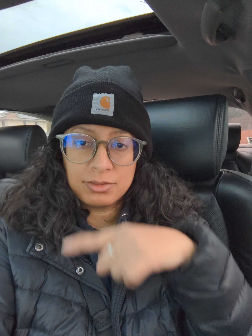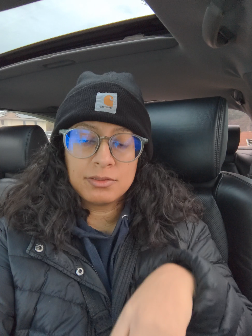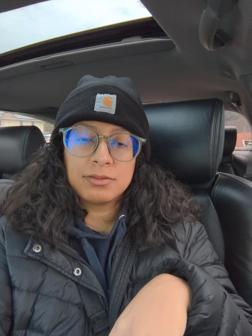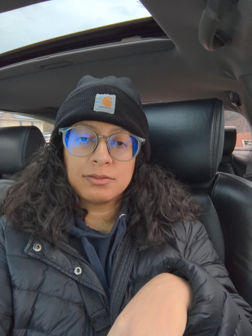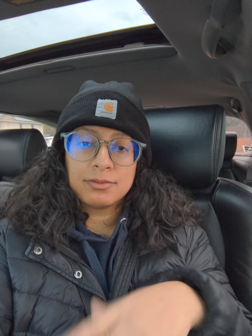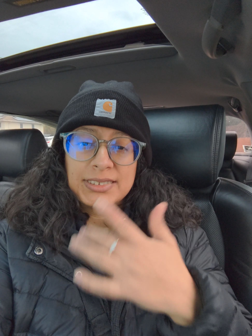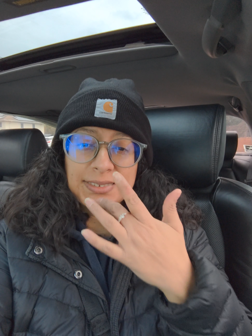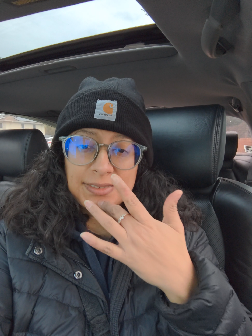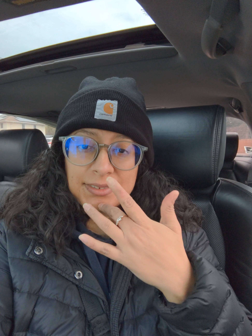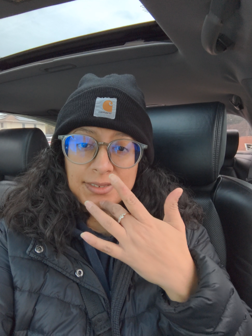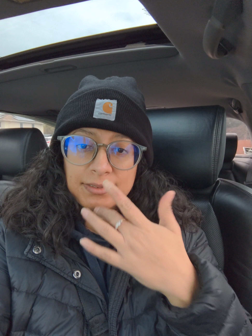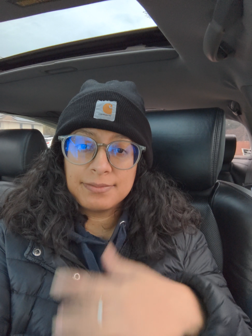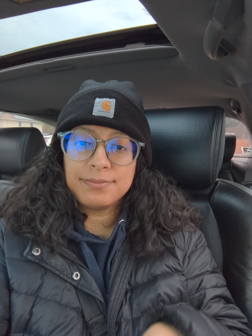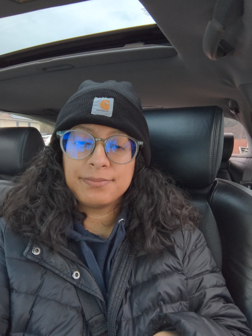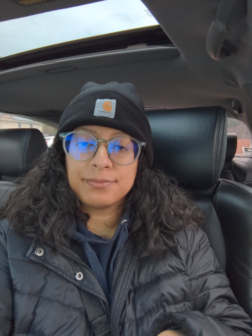taste